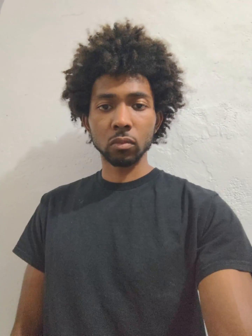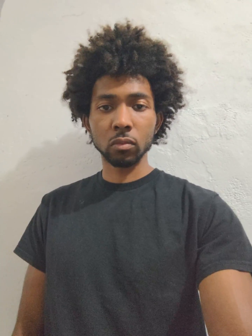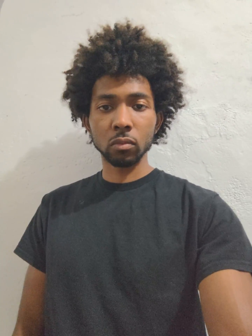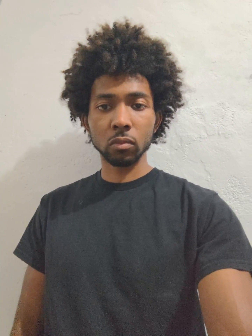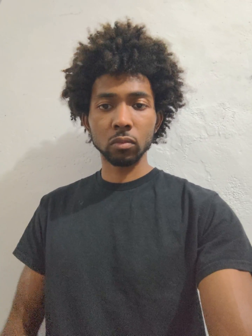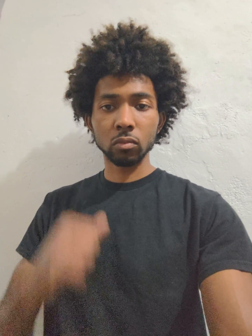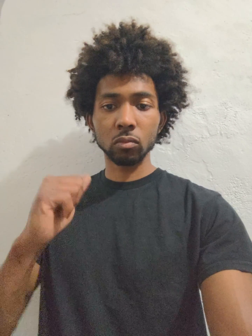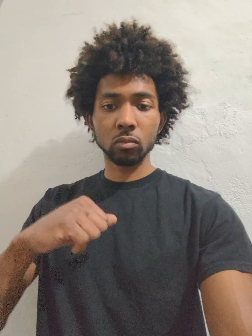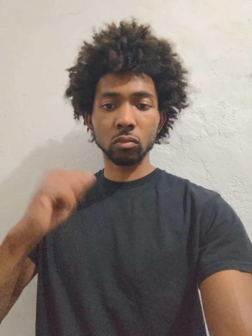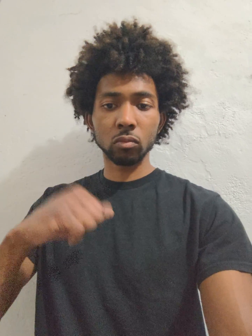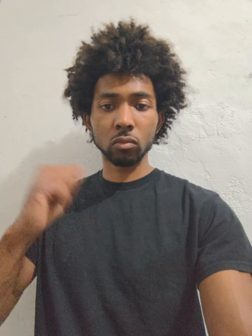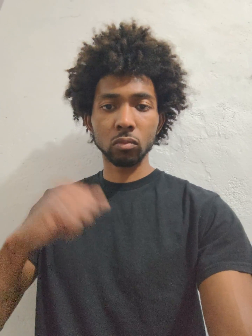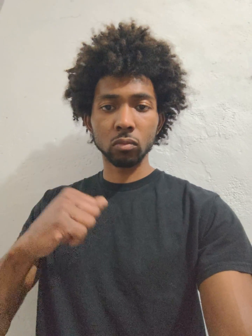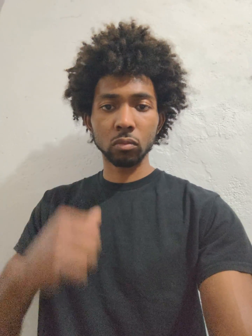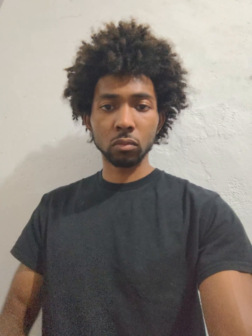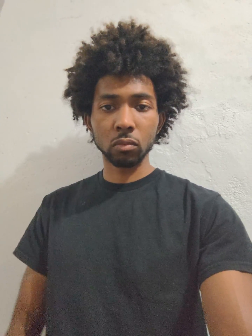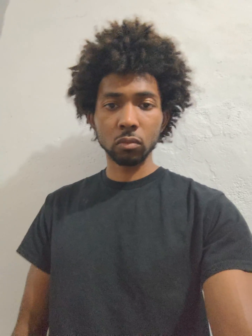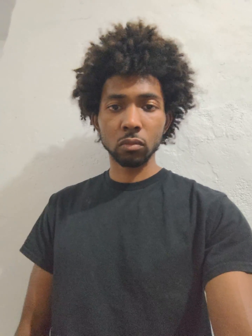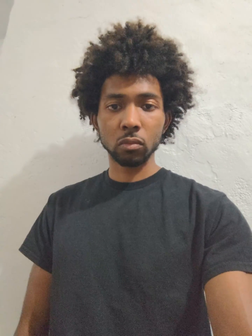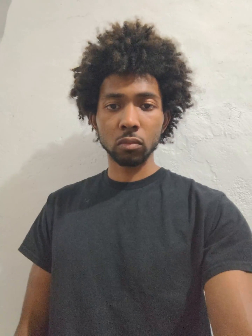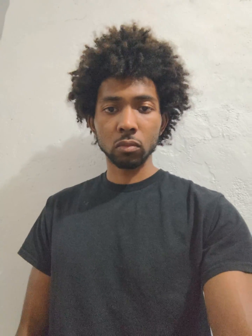rock